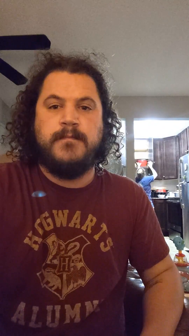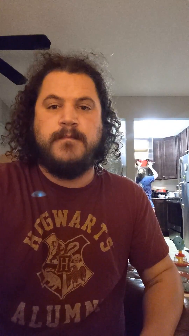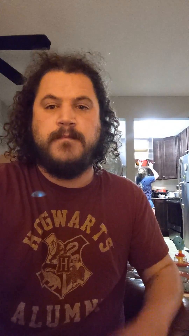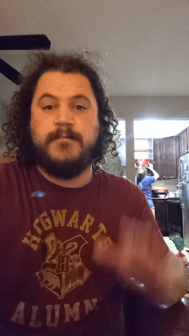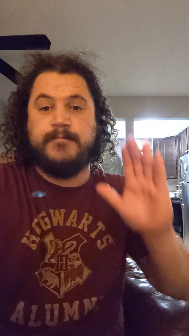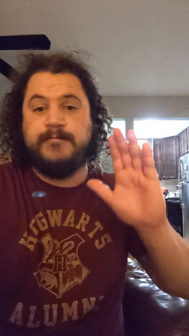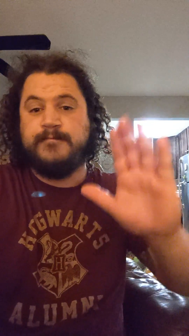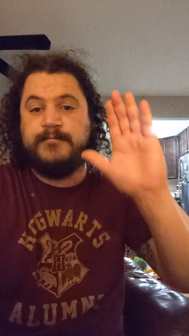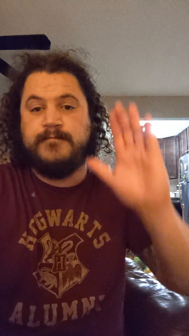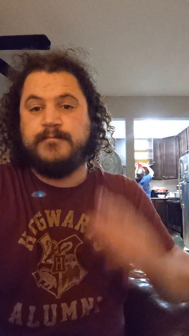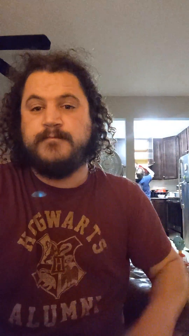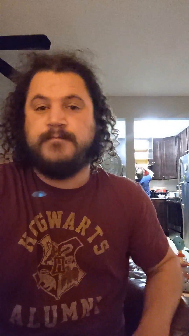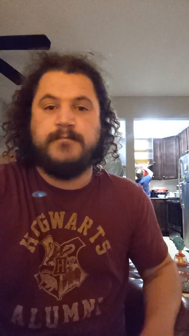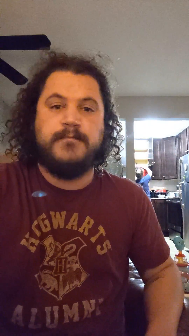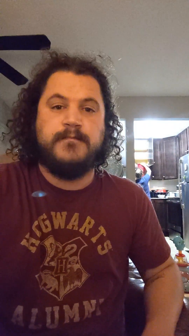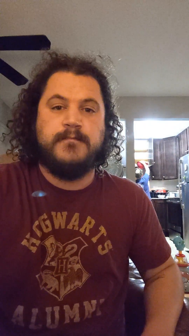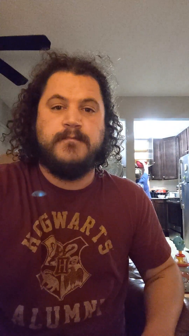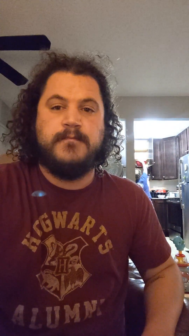give me five